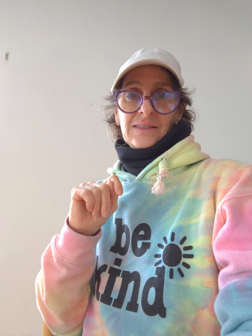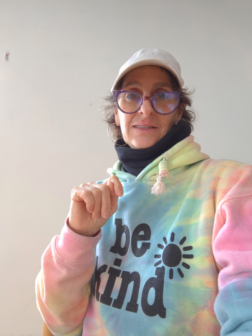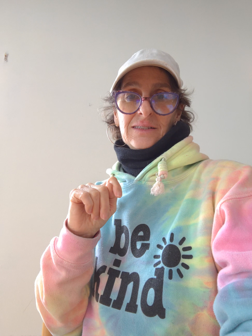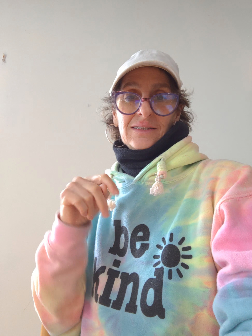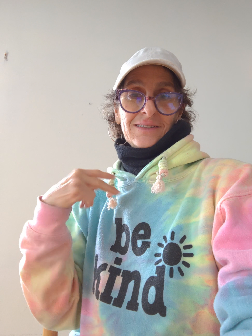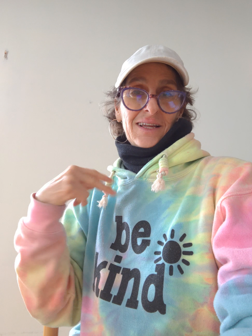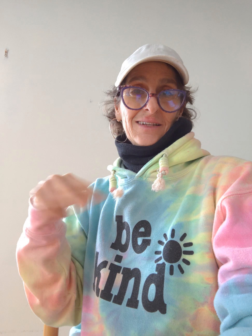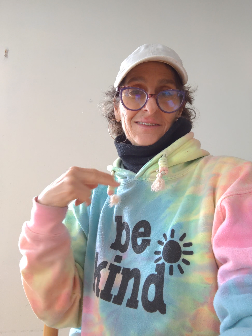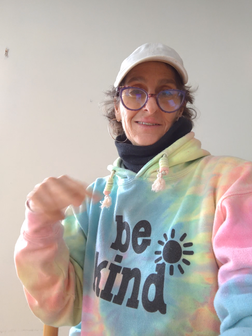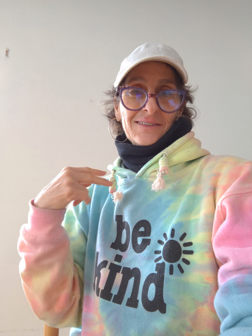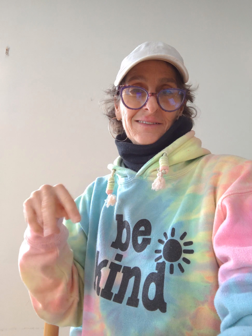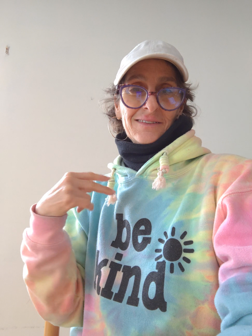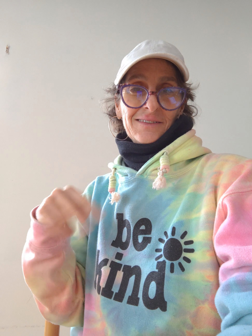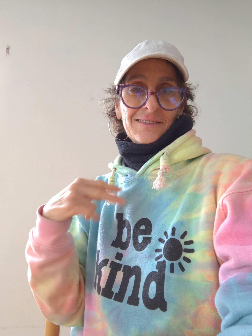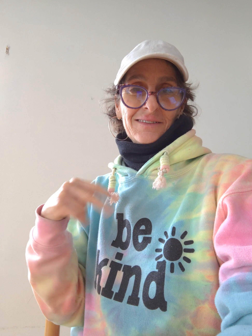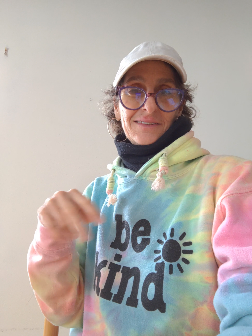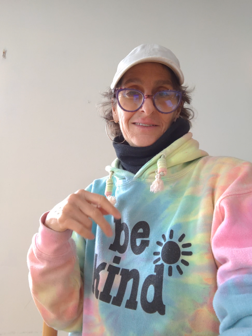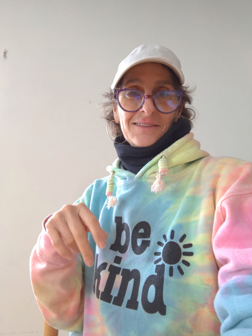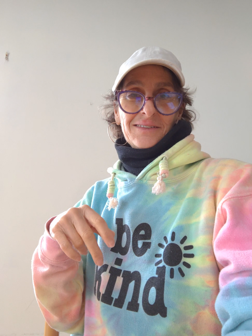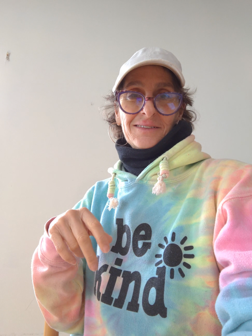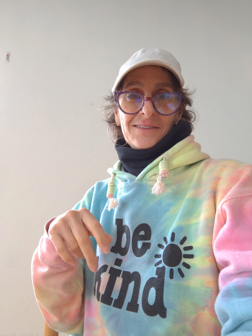dance